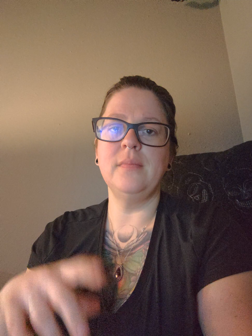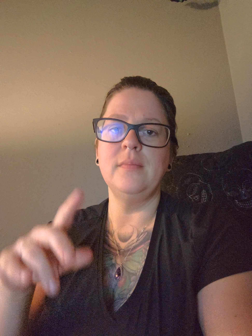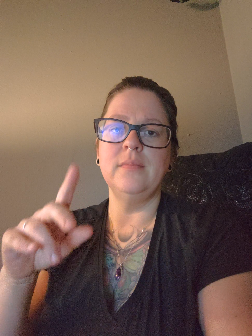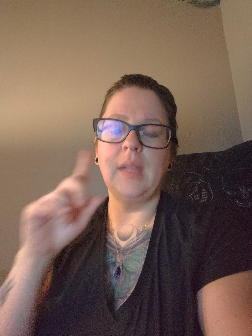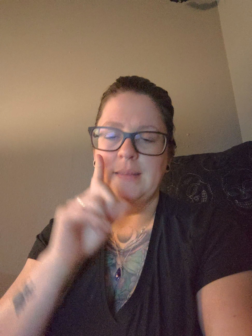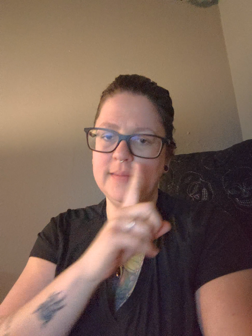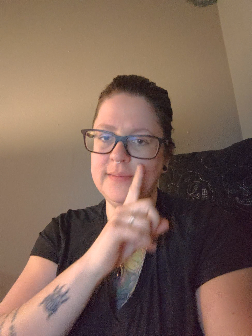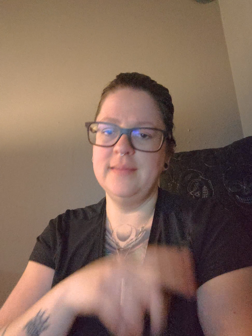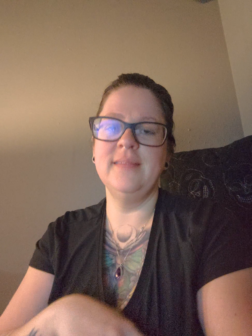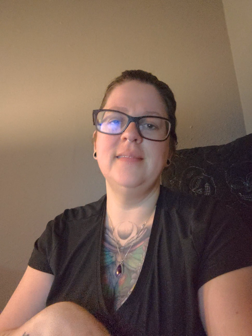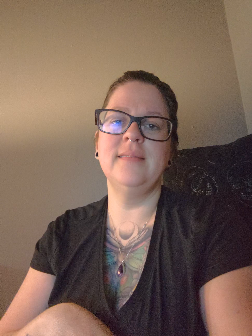eye